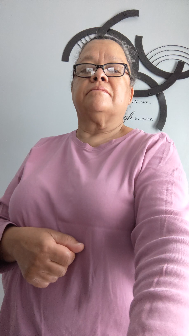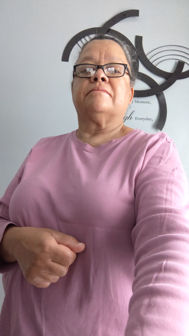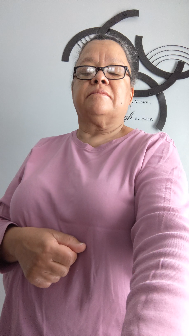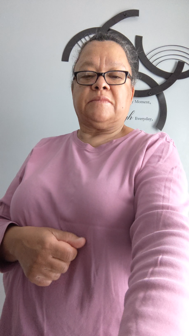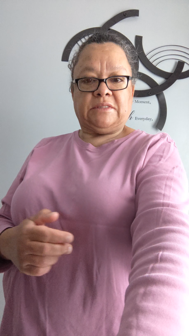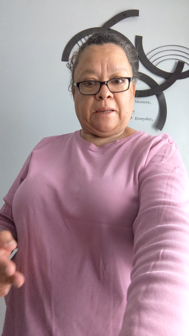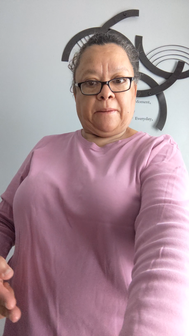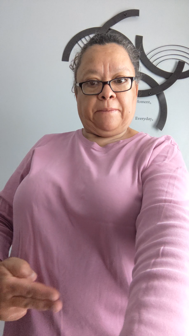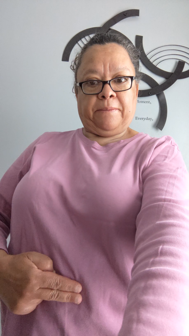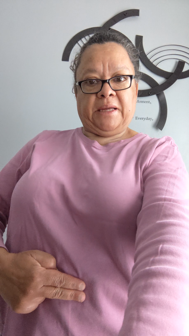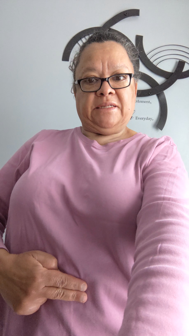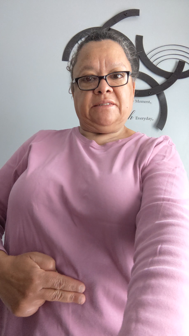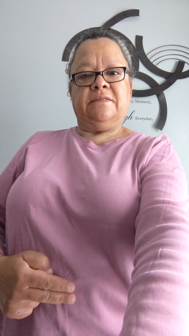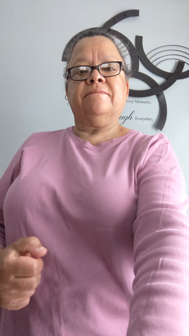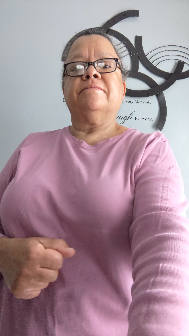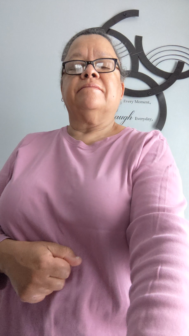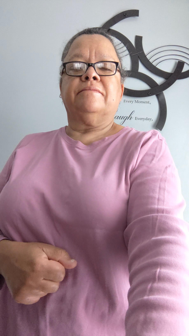belt